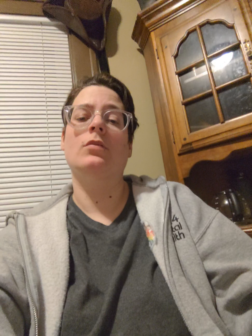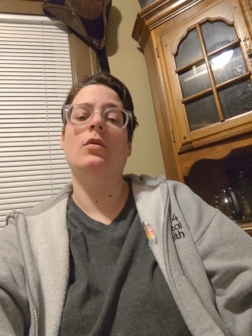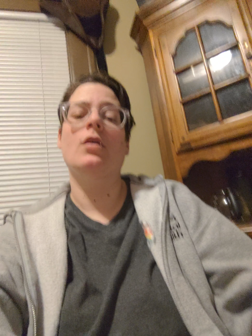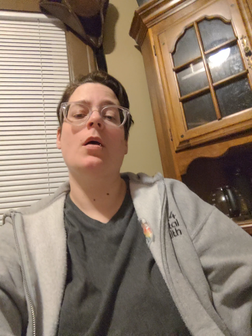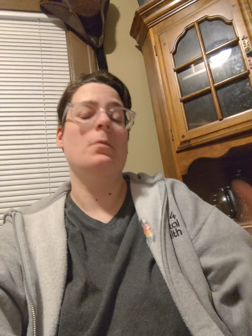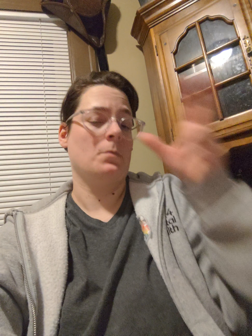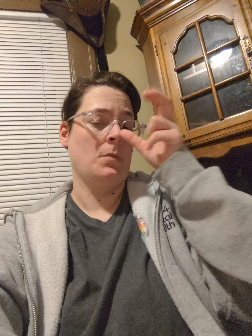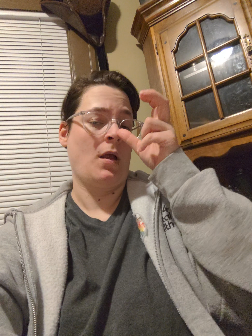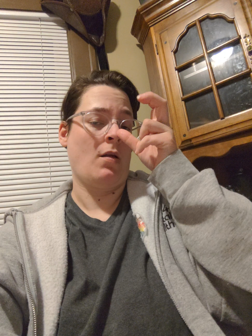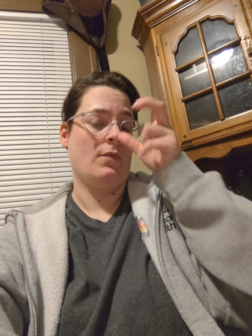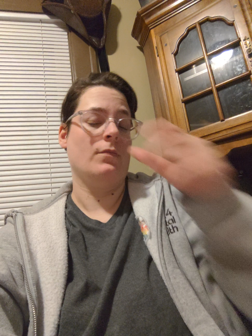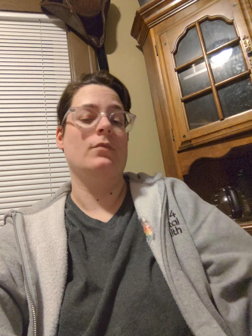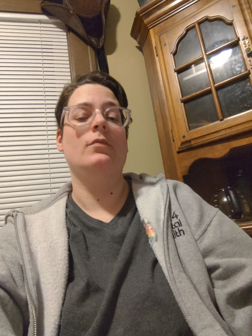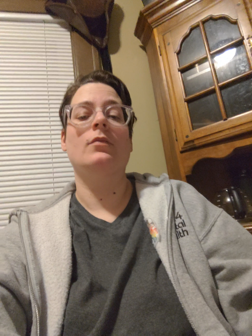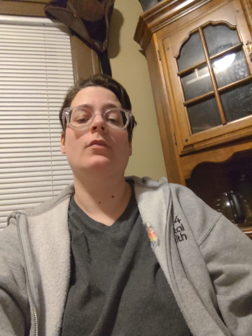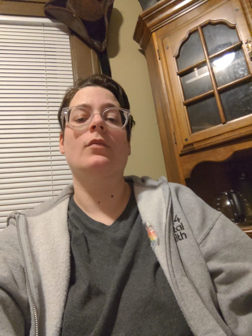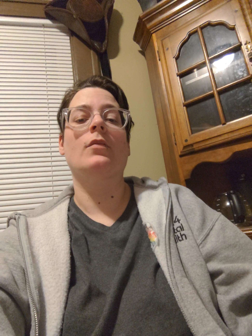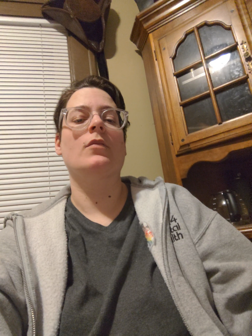bug